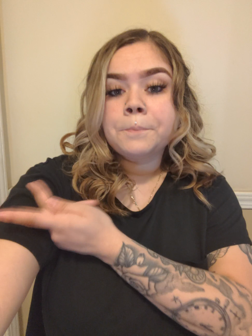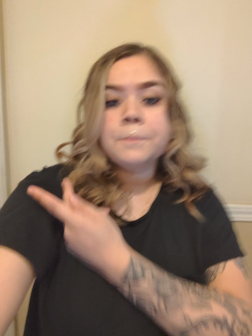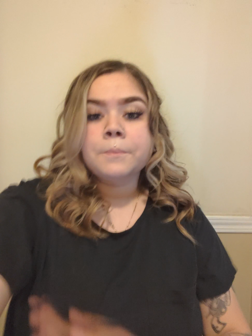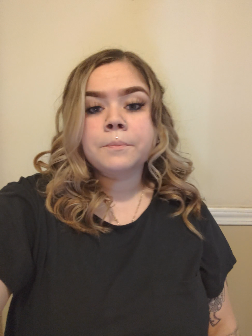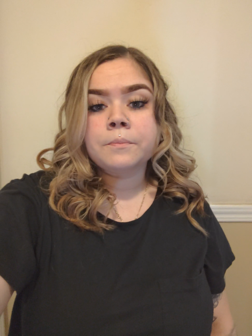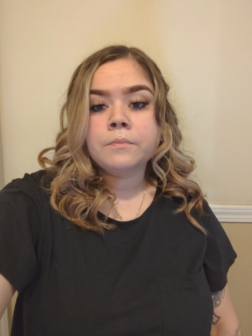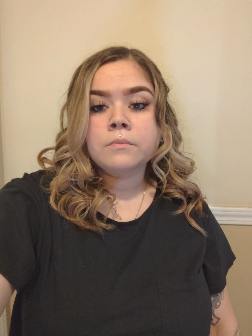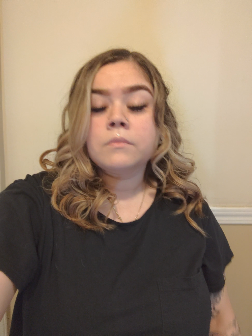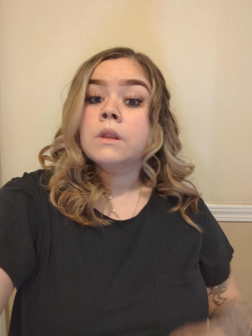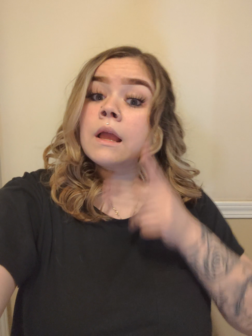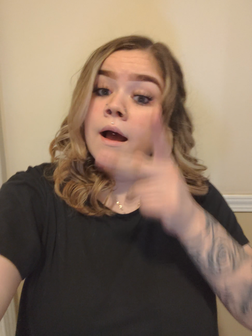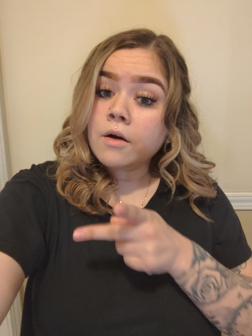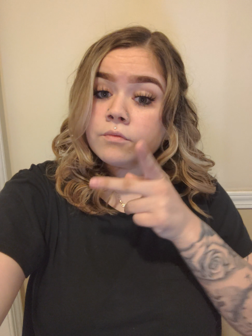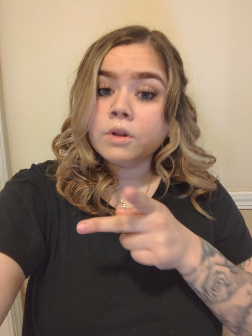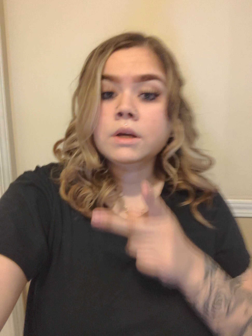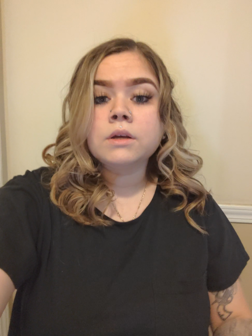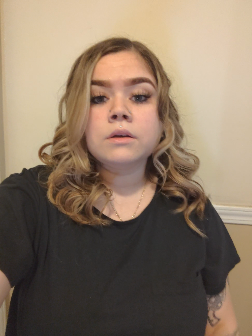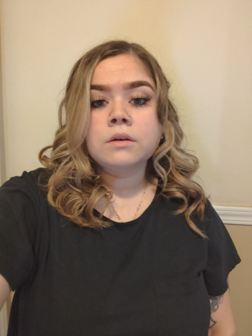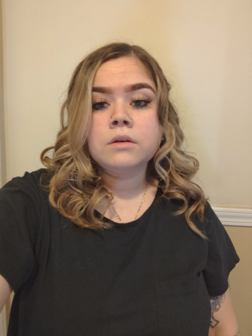careful